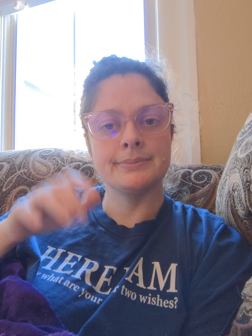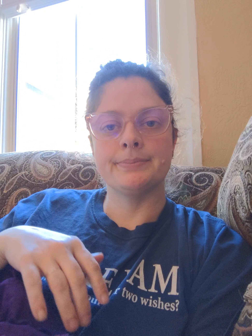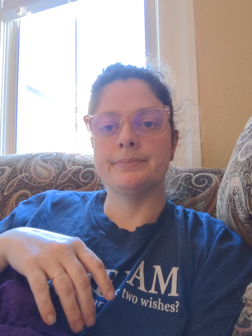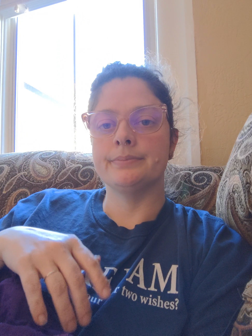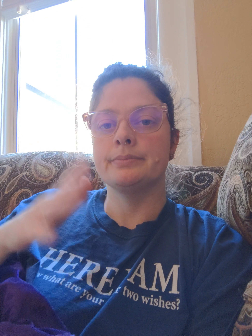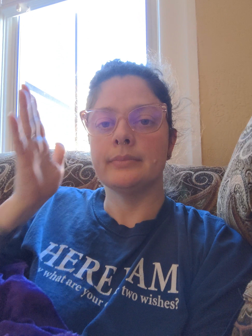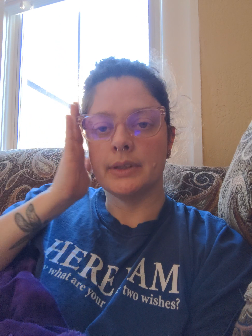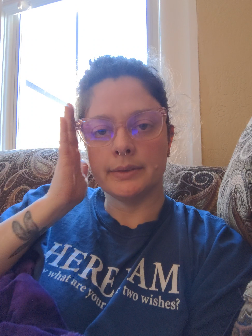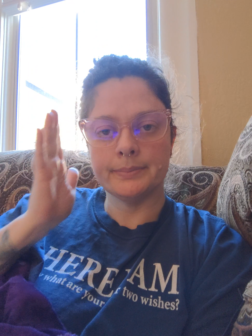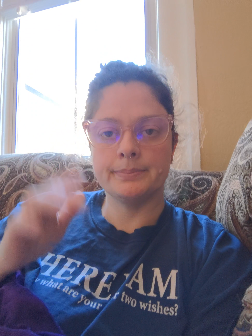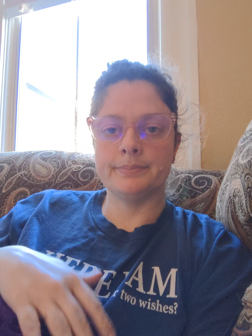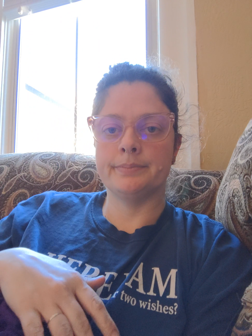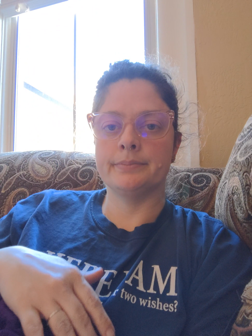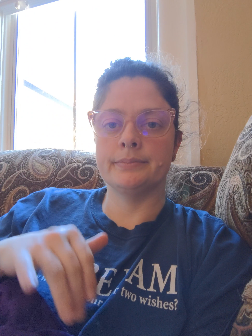bed